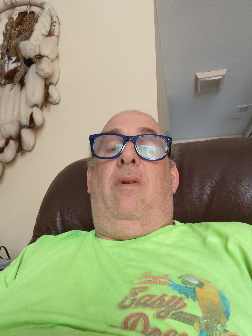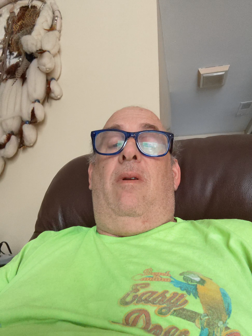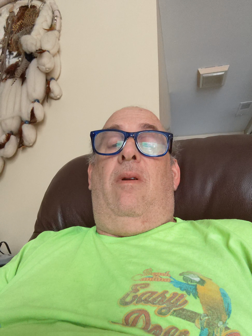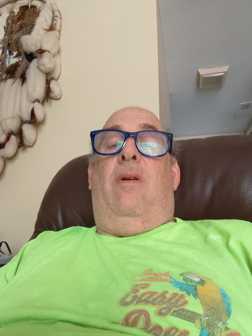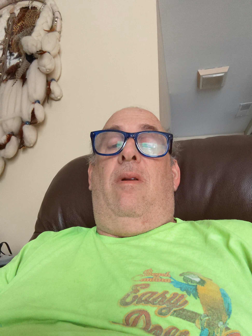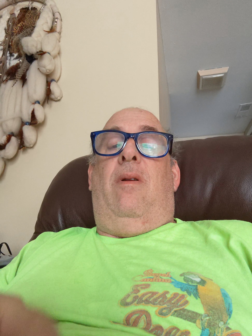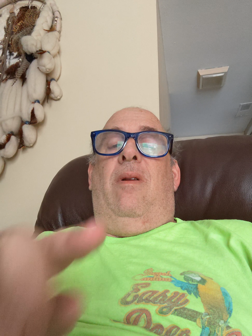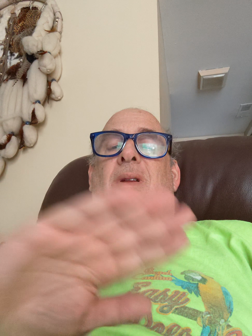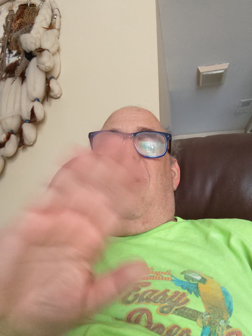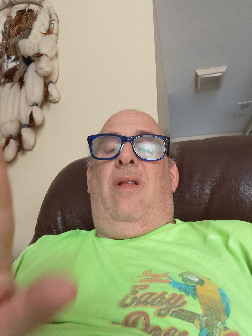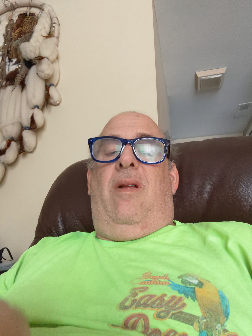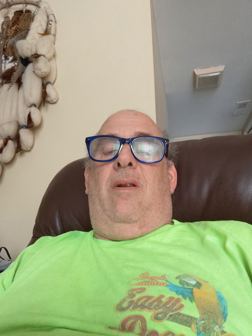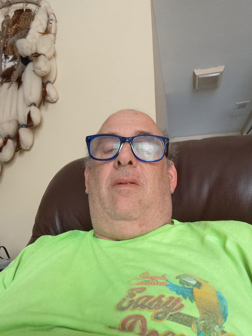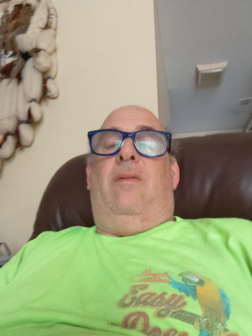clean